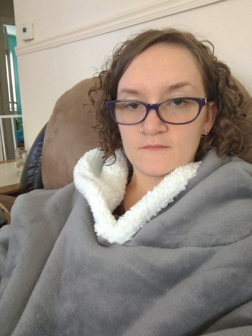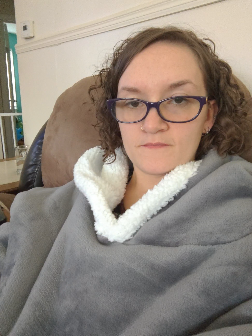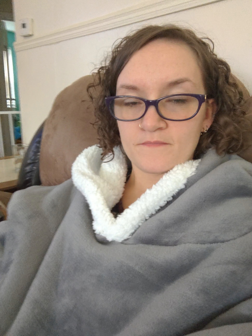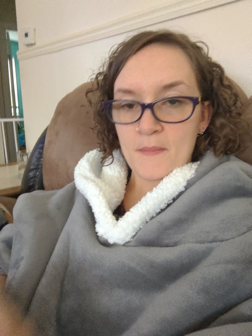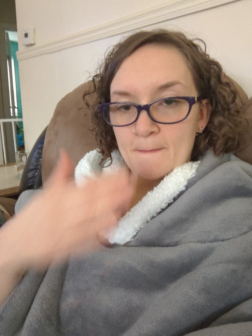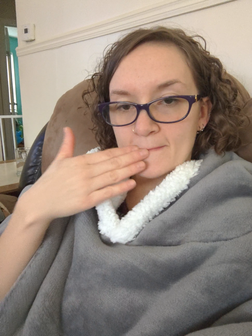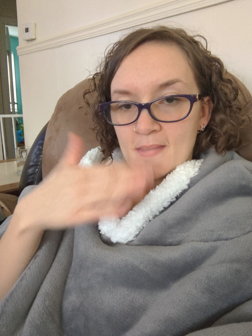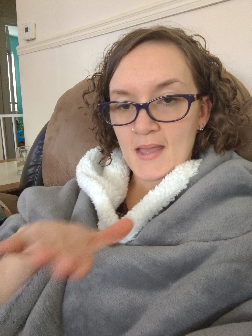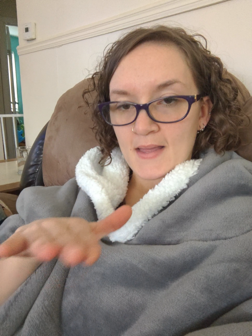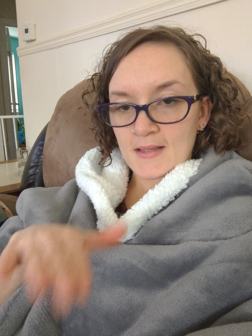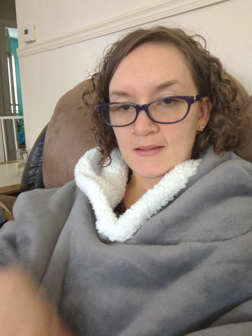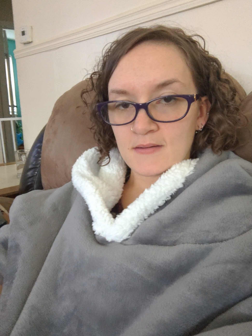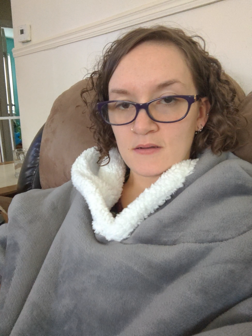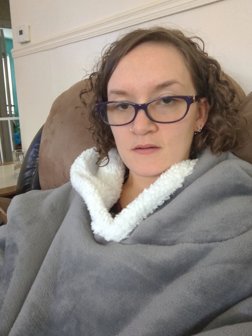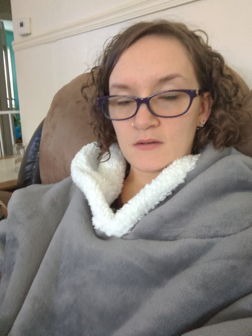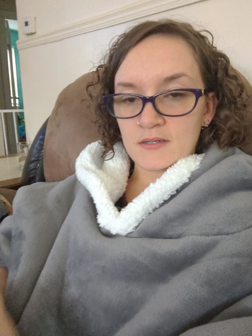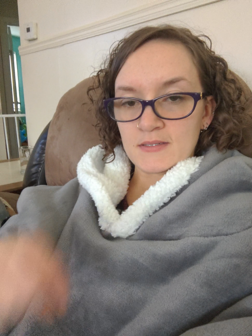bad